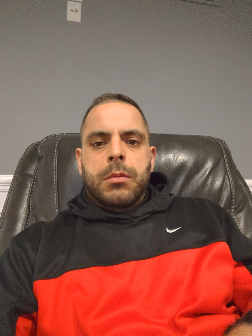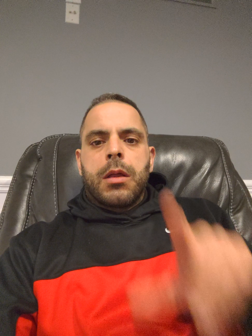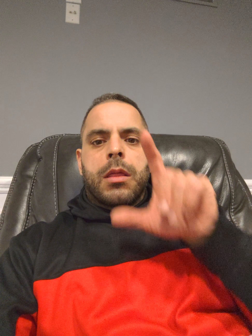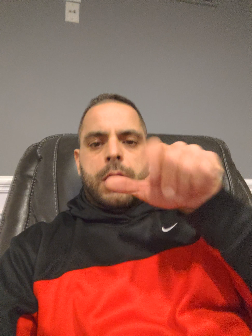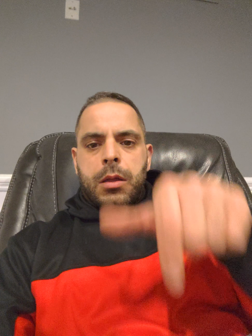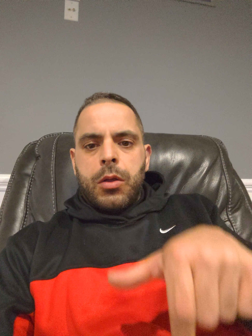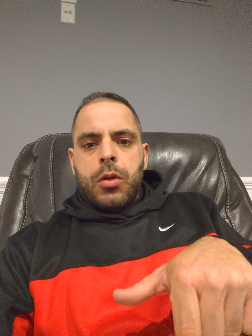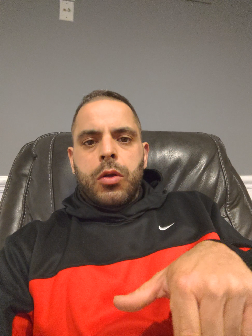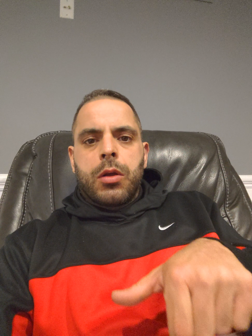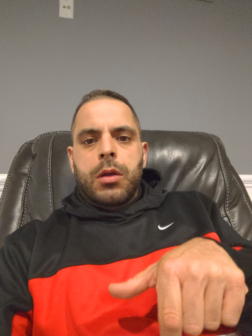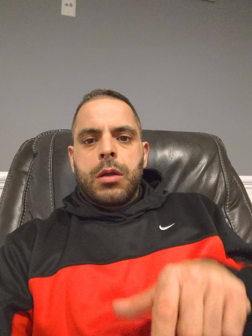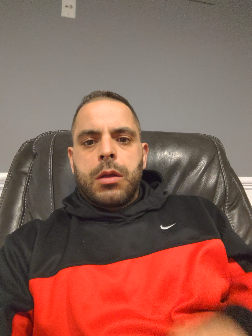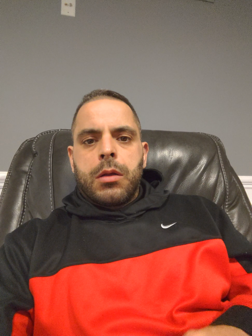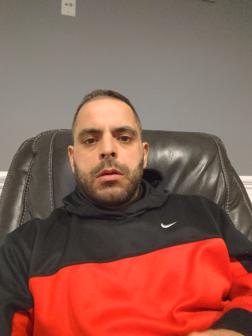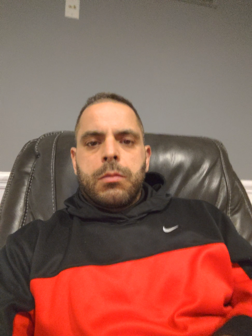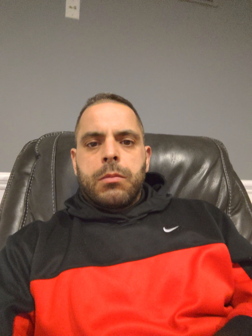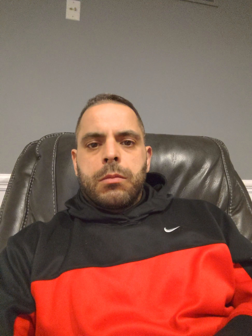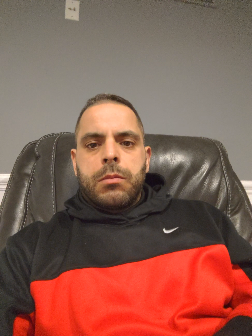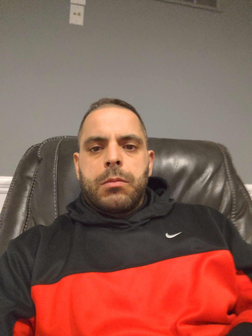later